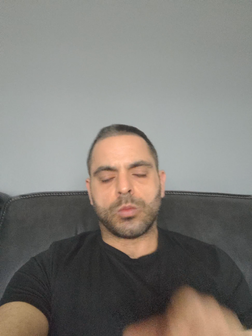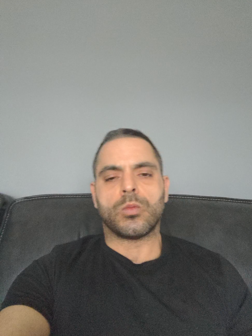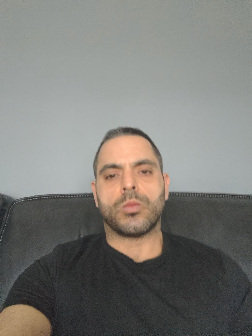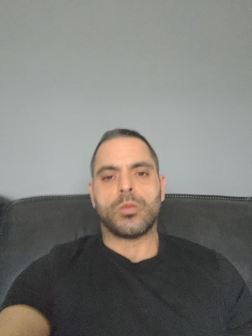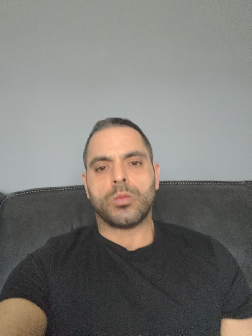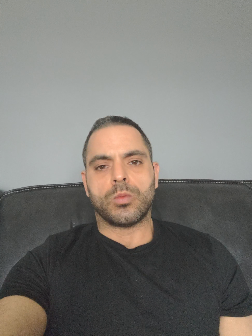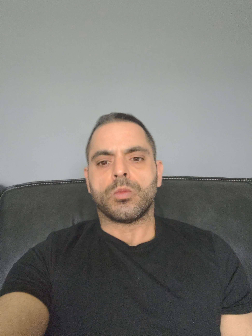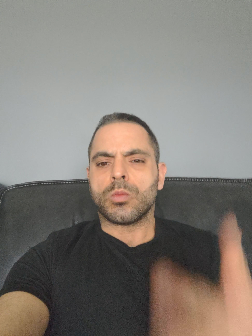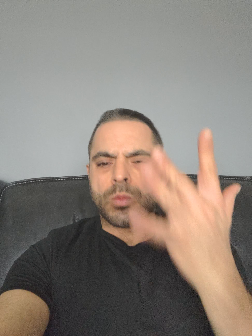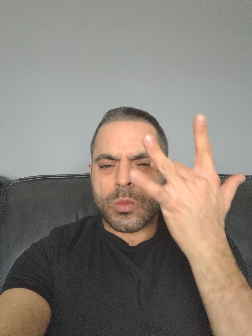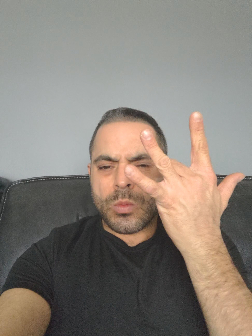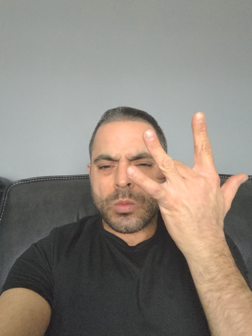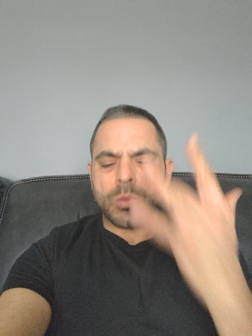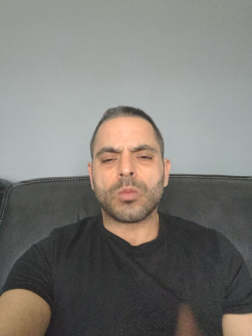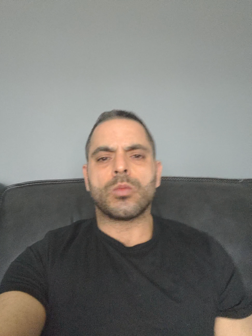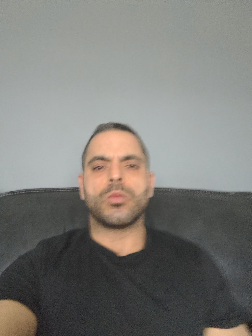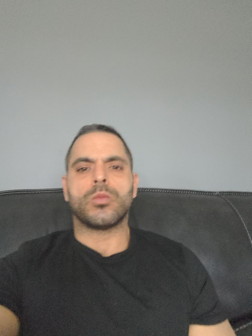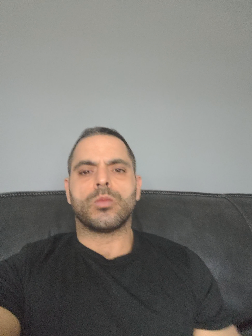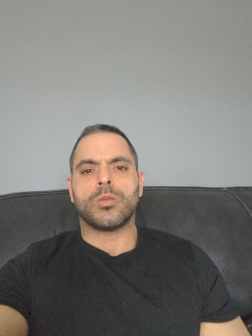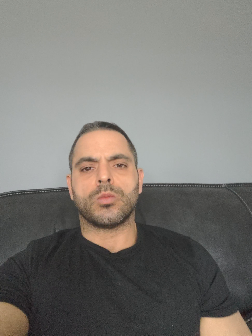why